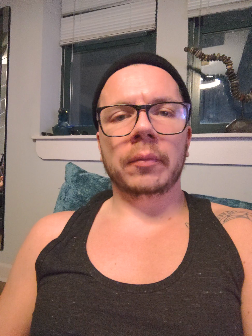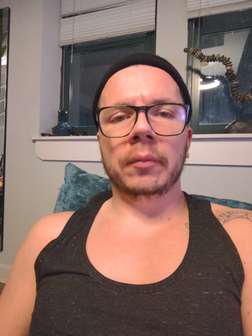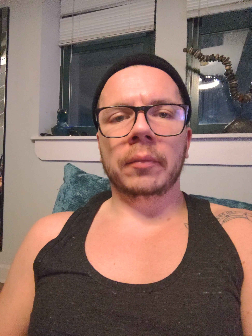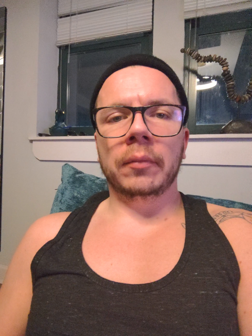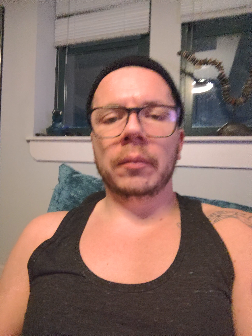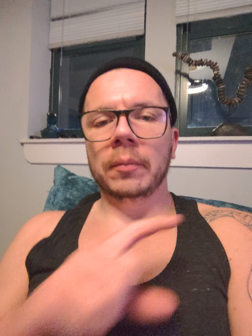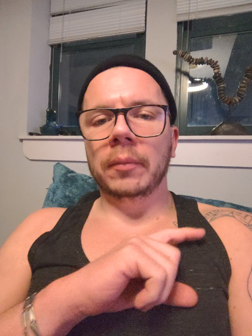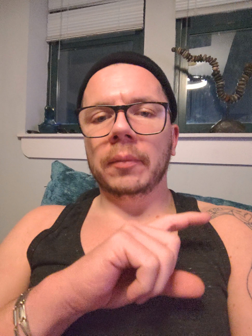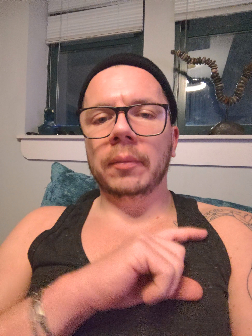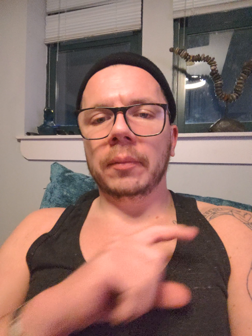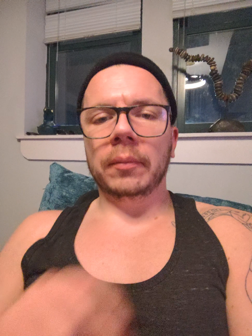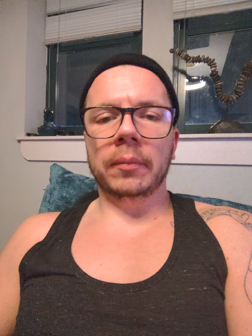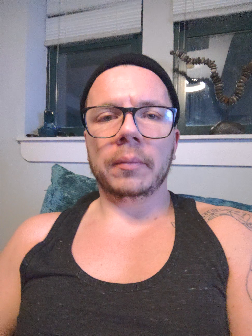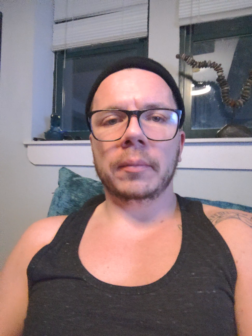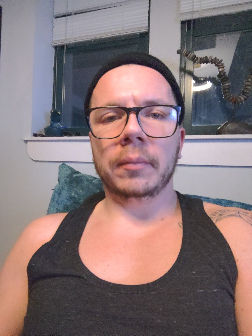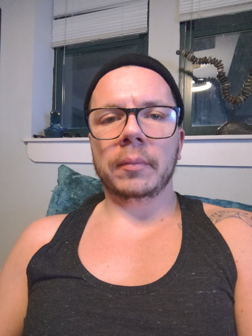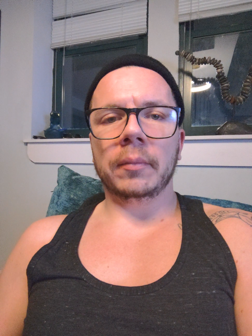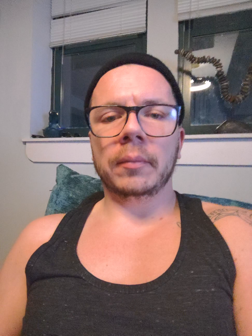police